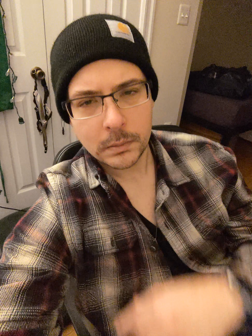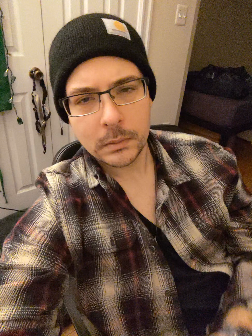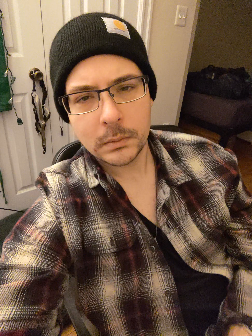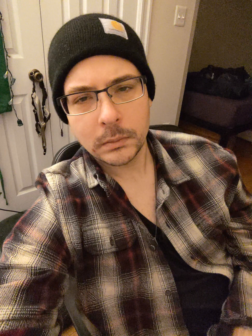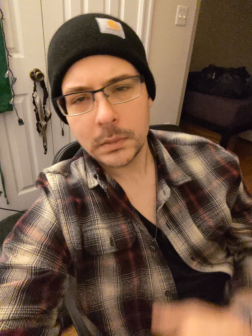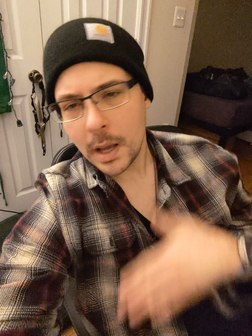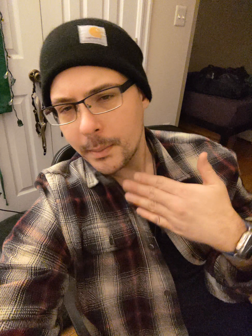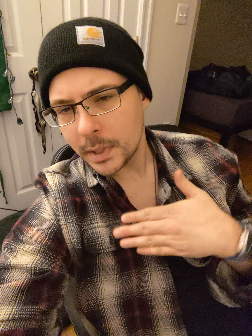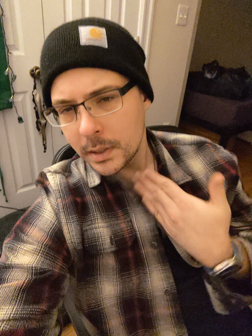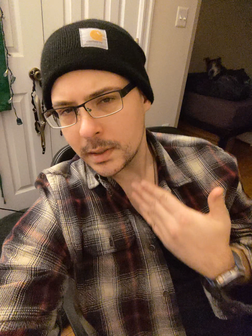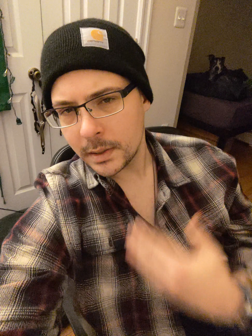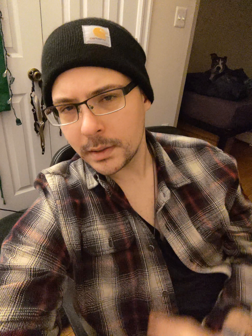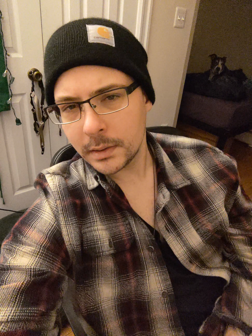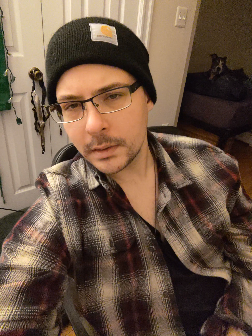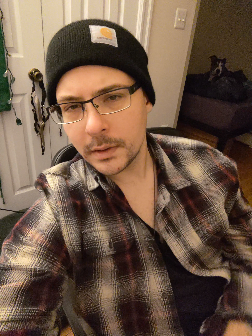happy